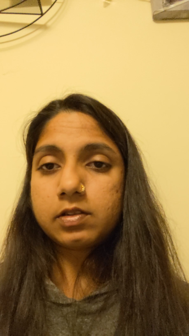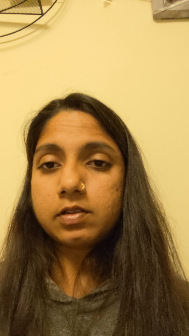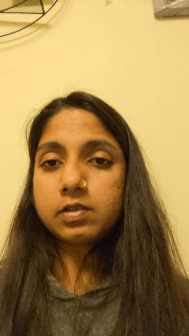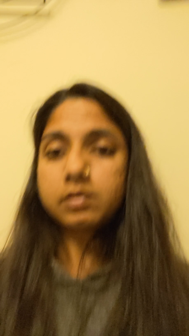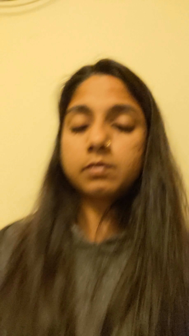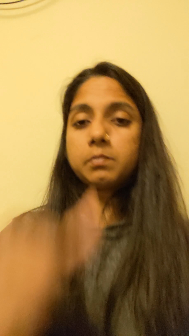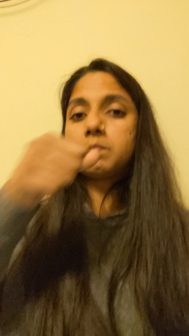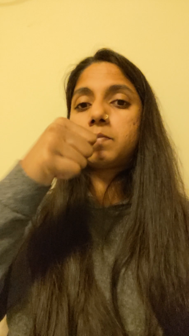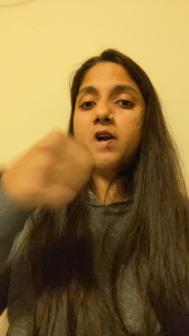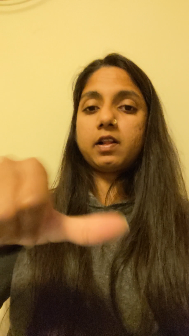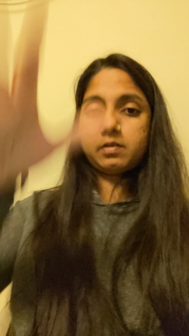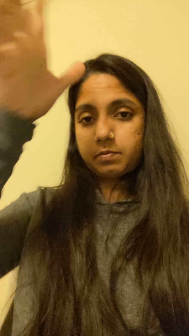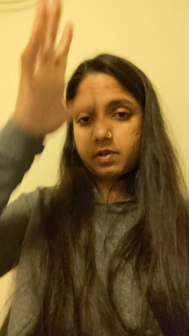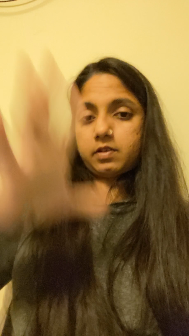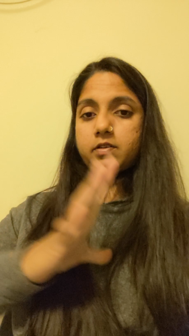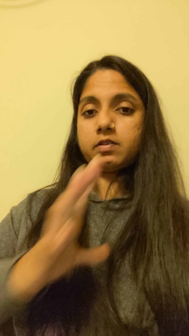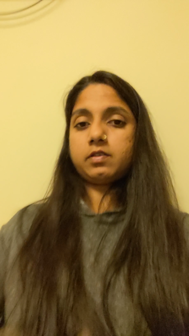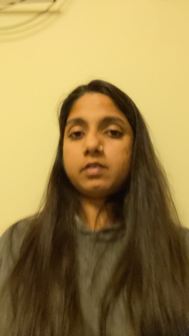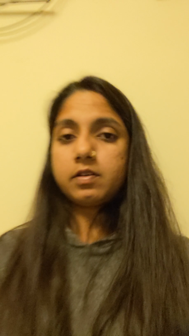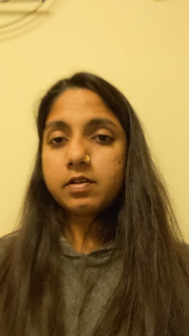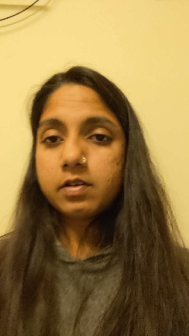mailman